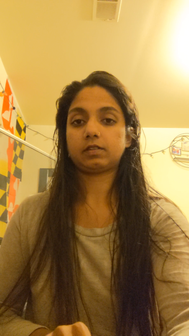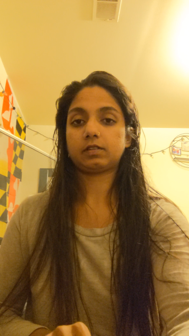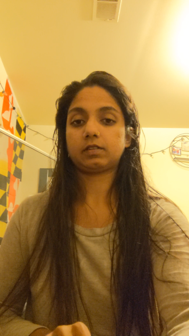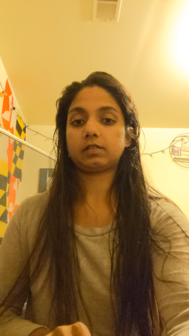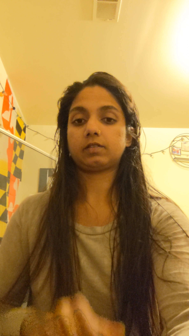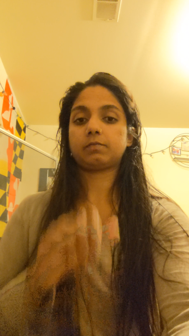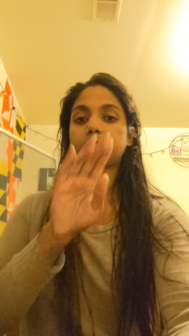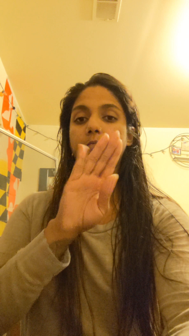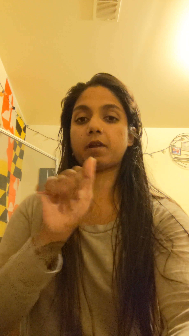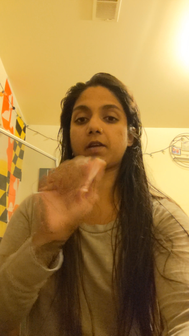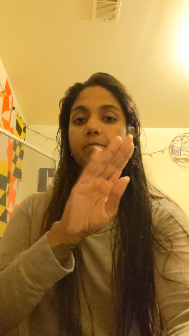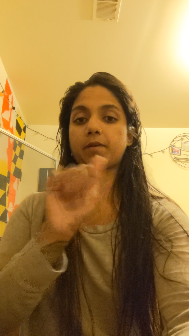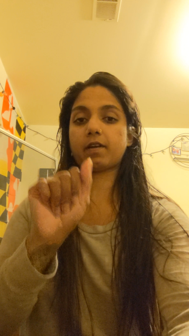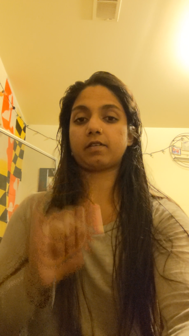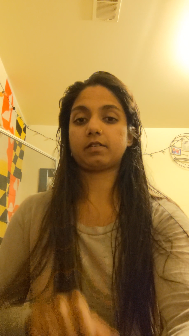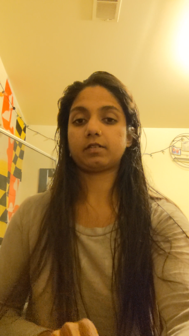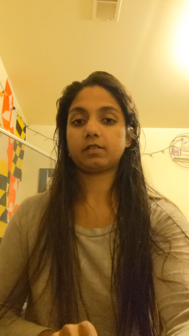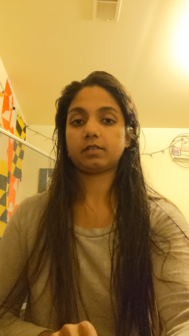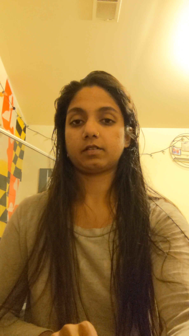baa baa